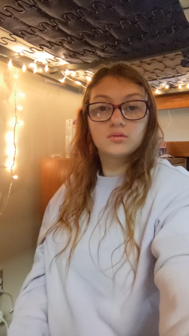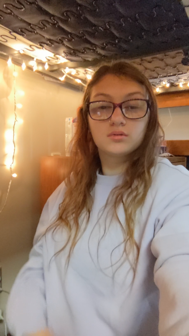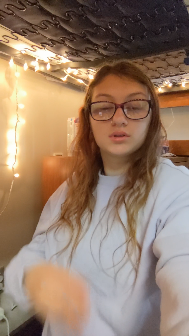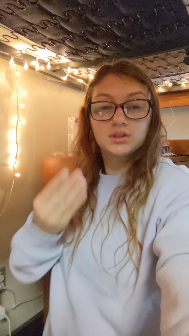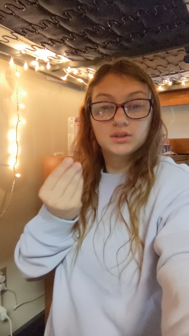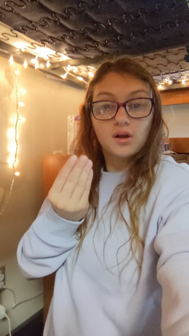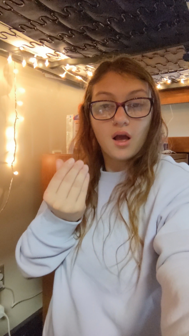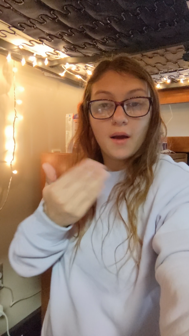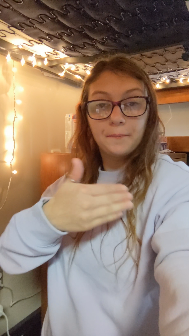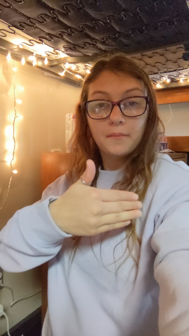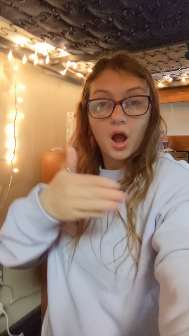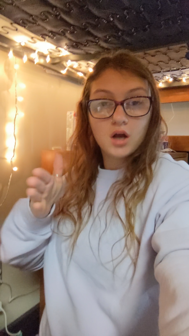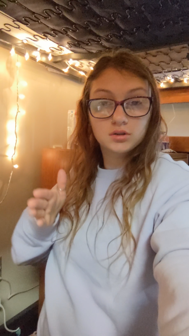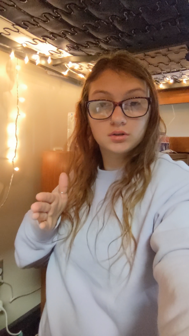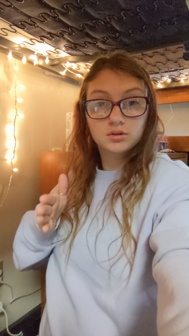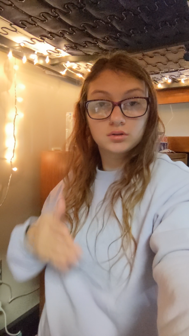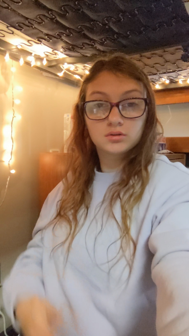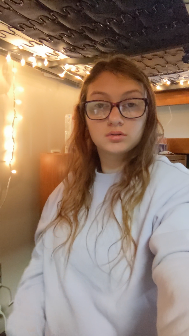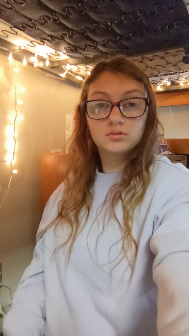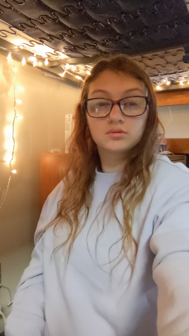sandbox